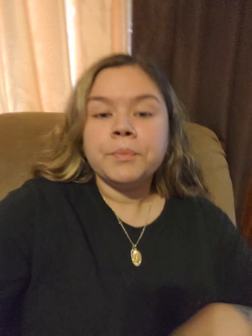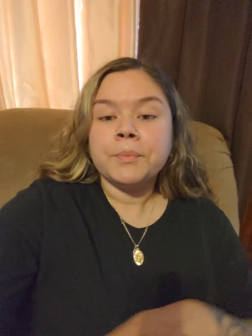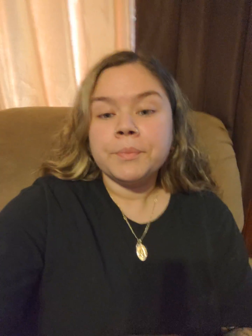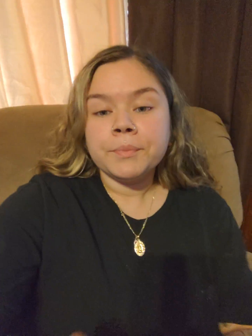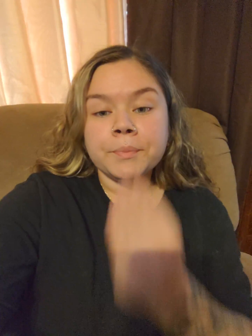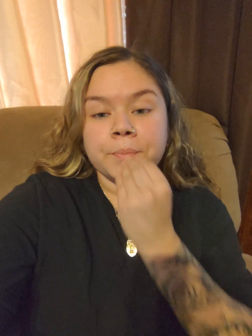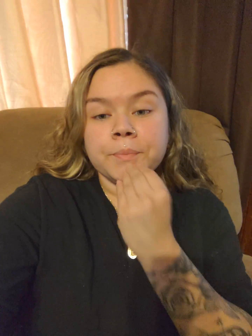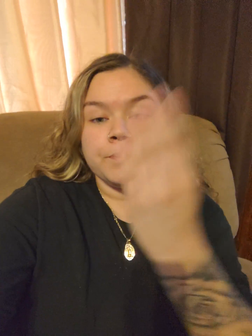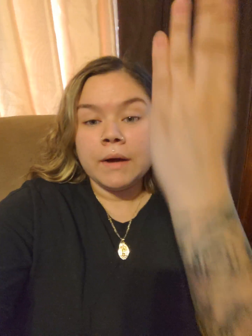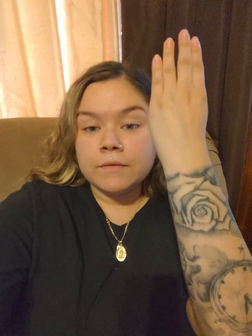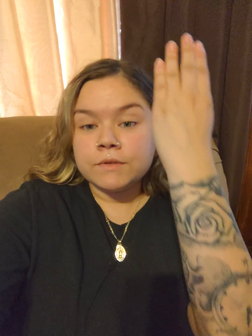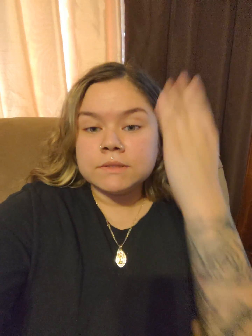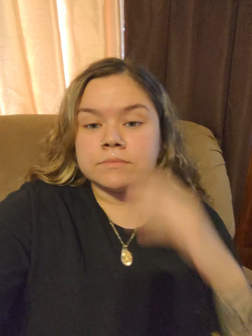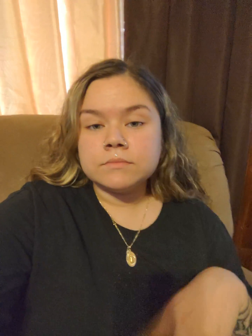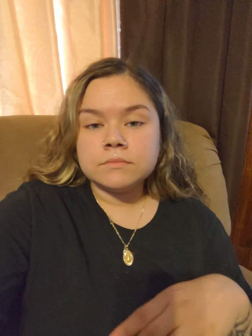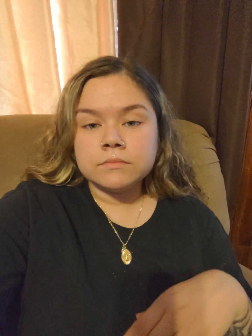breakfast